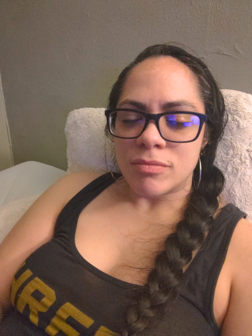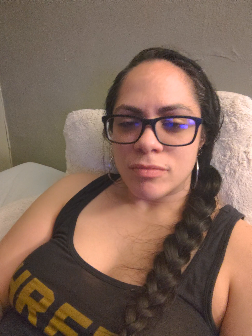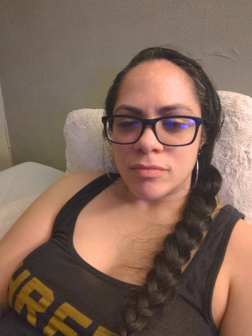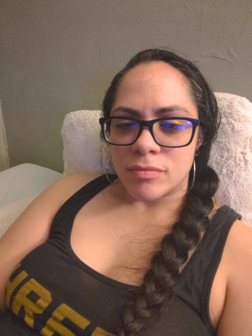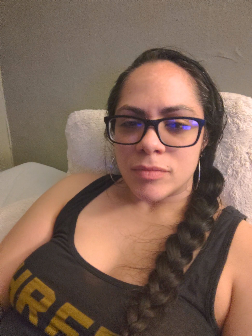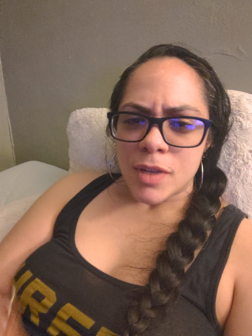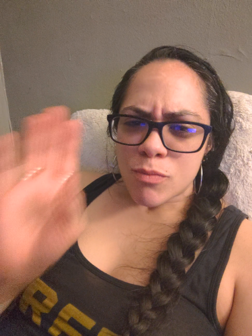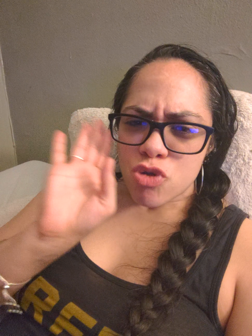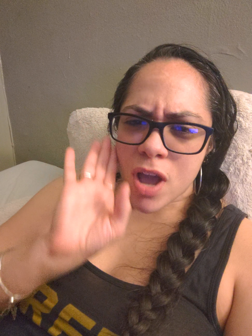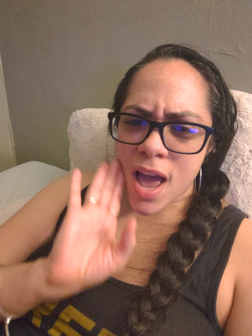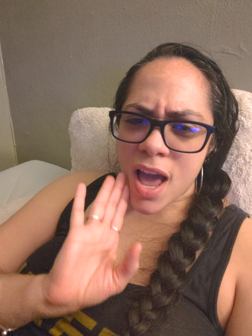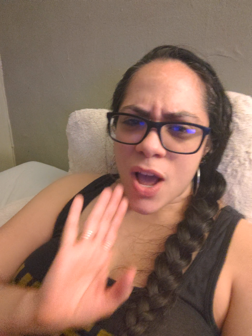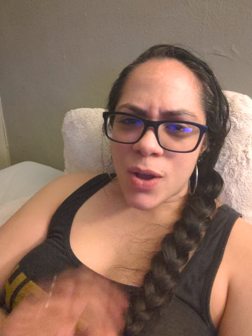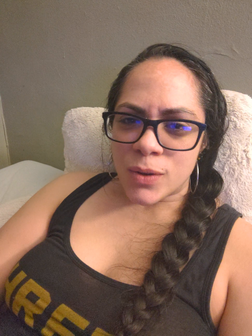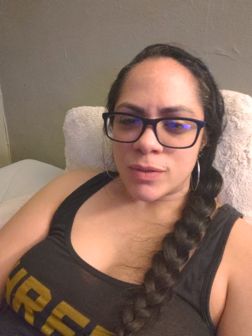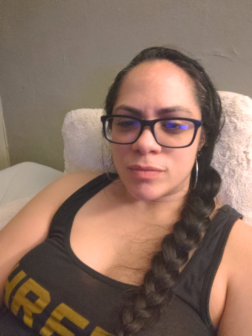brown